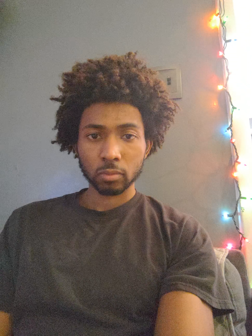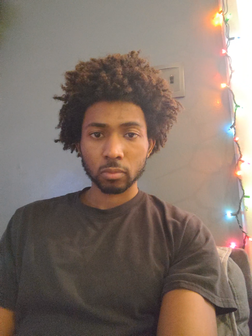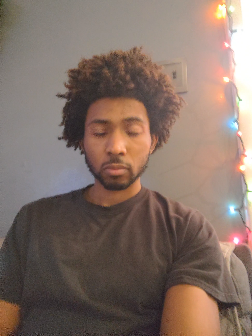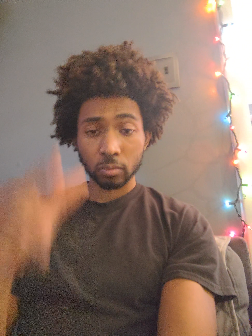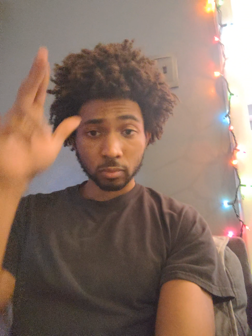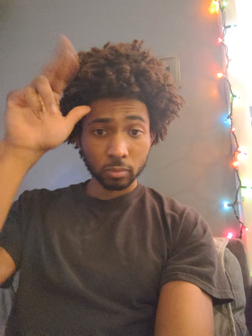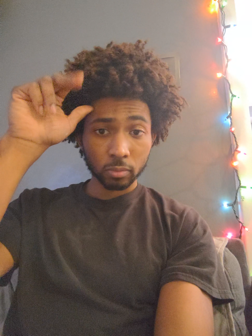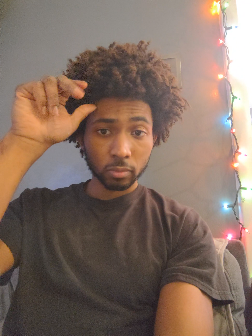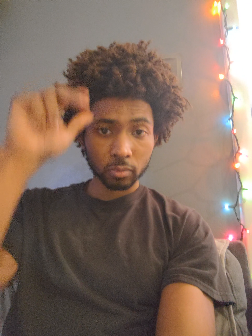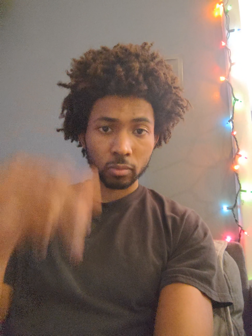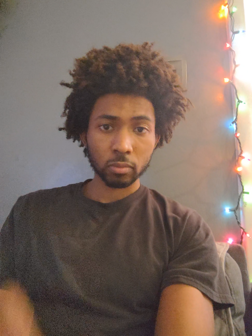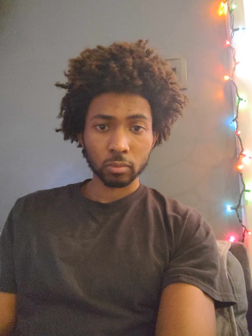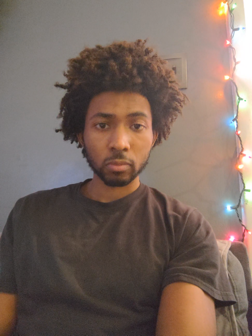horse